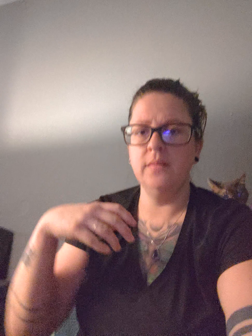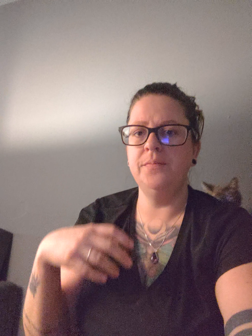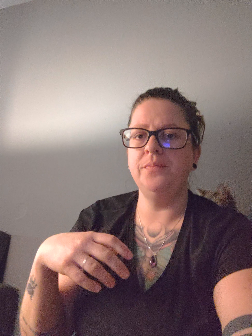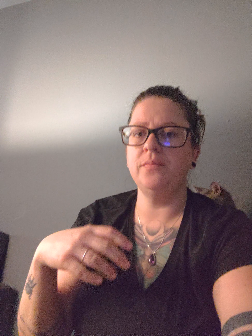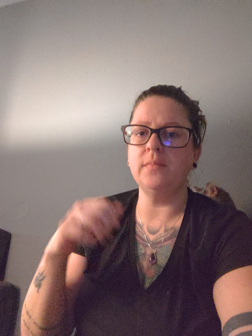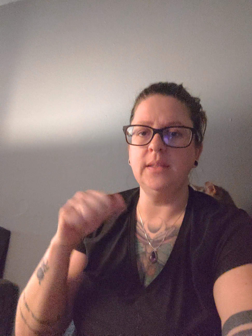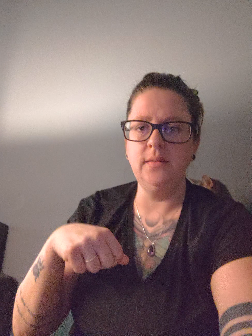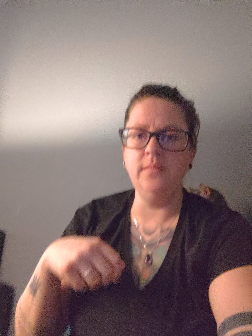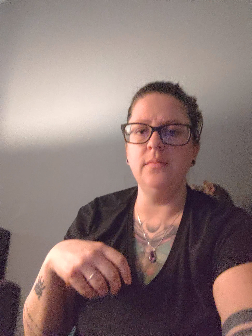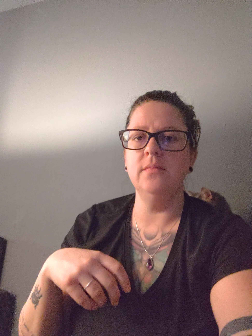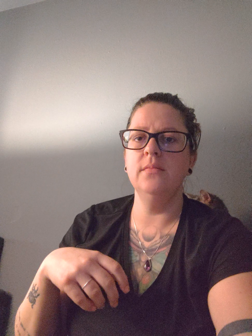can